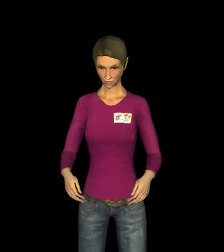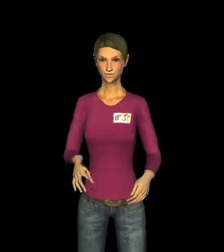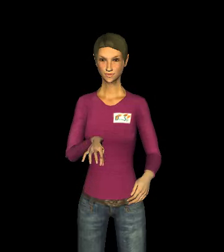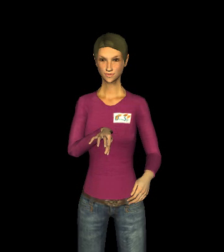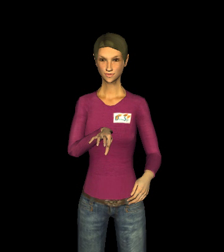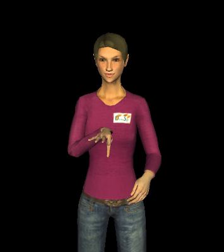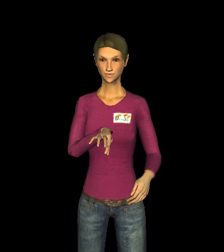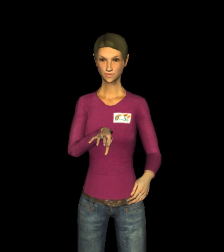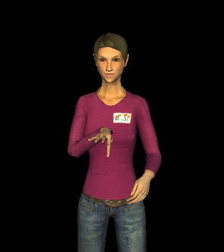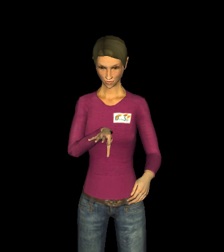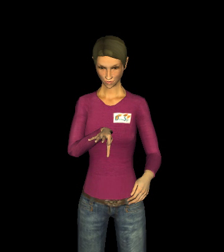ملح